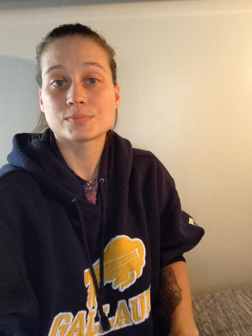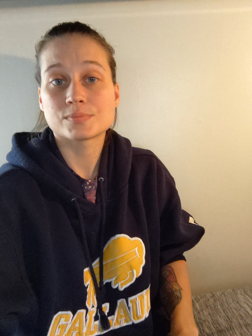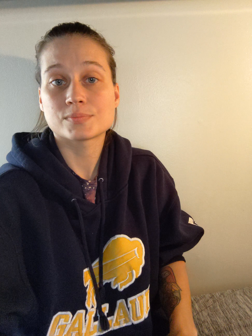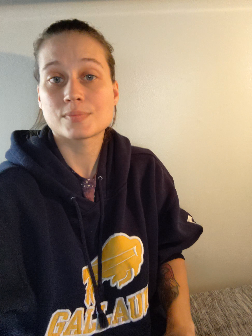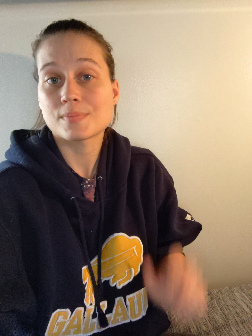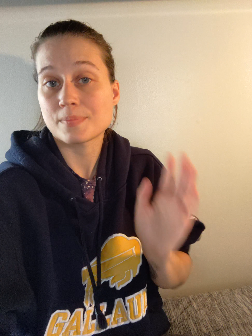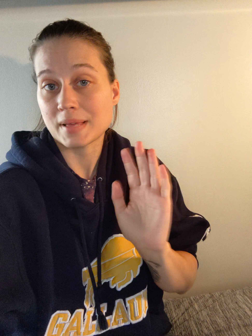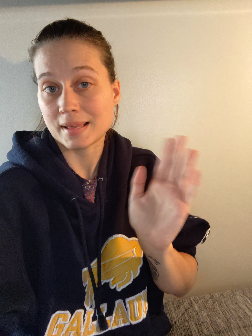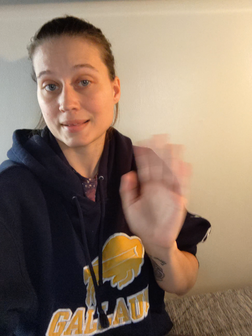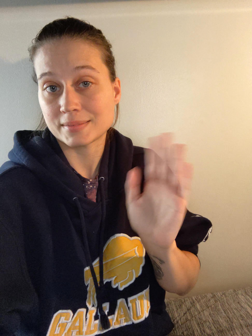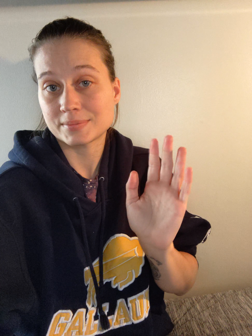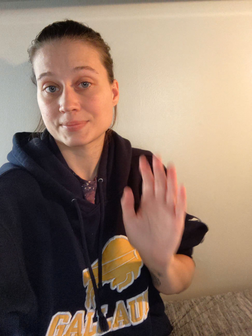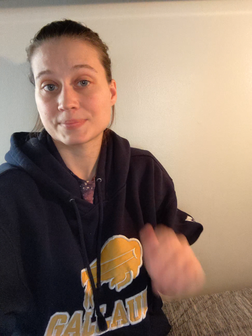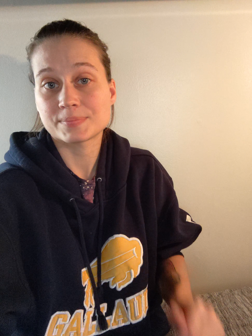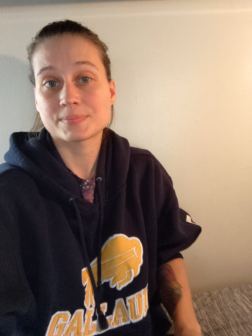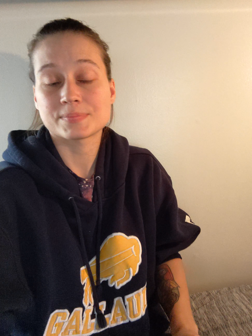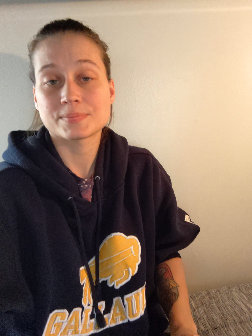bye